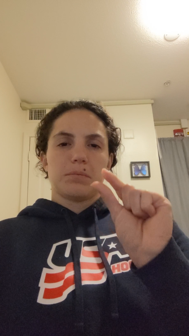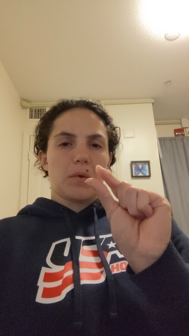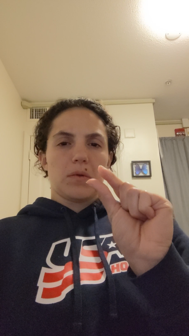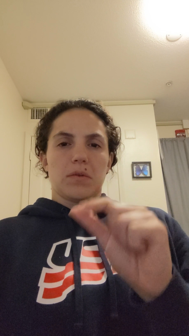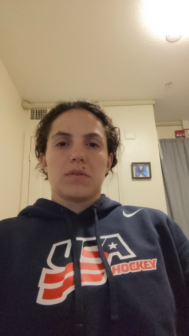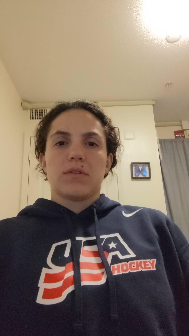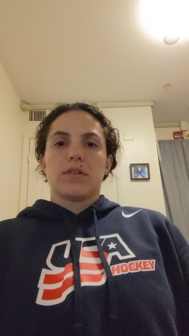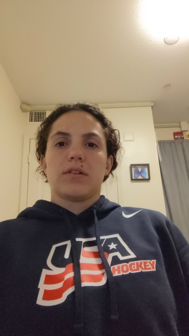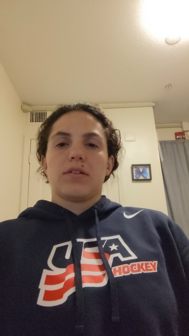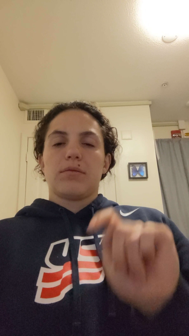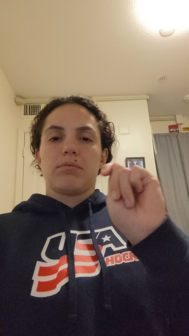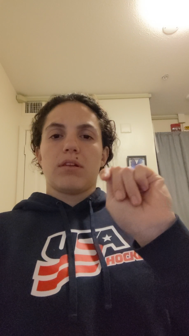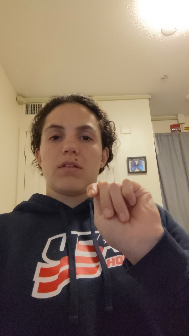bathroom